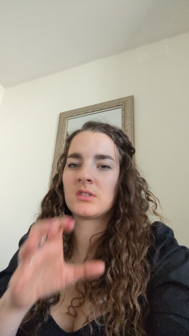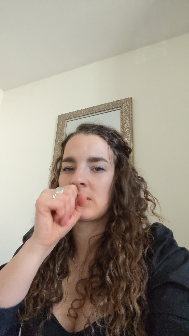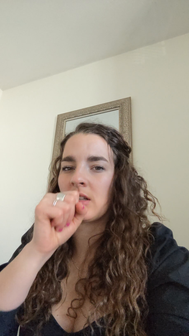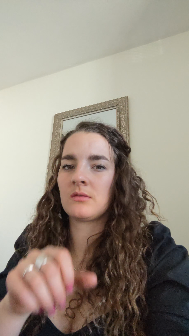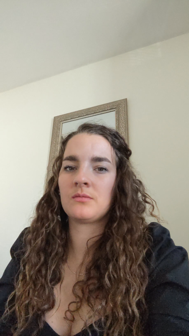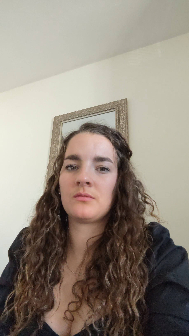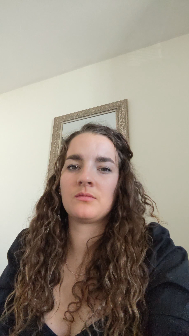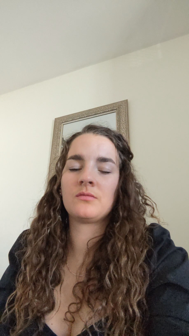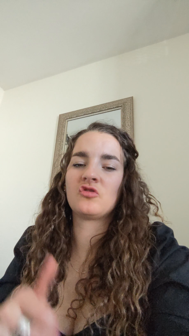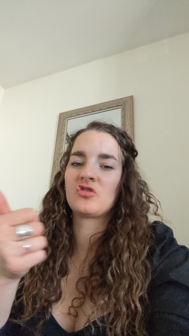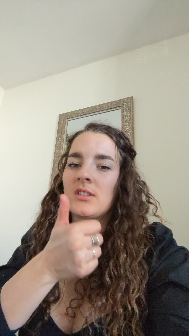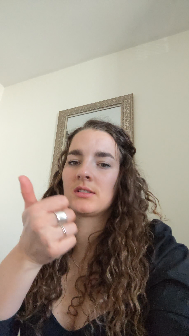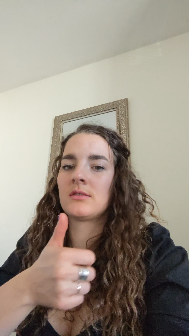chase